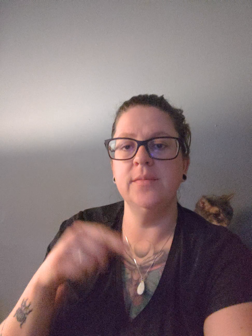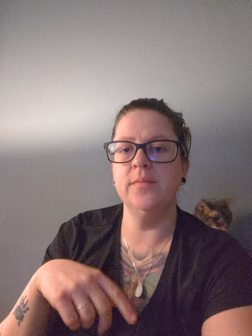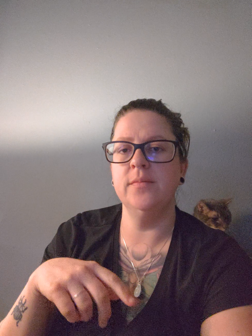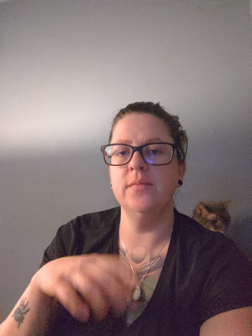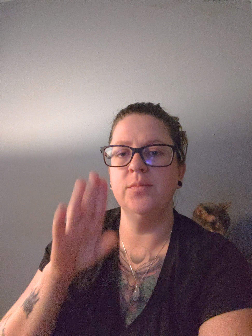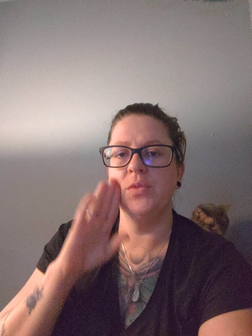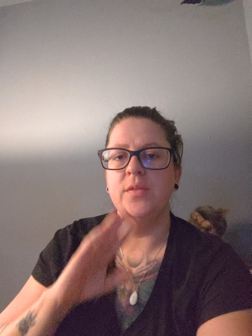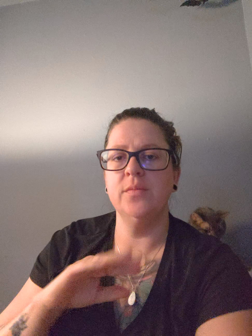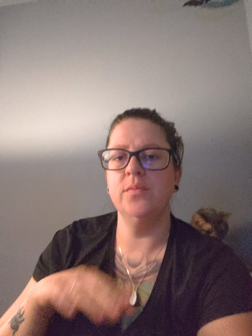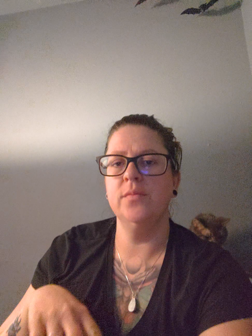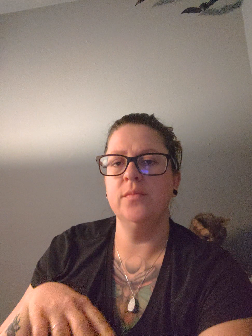brown